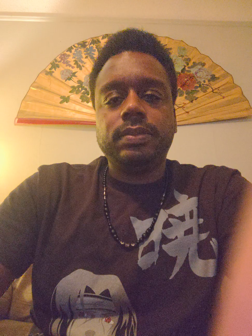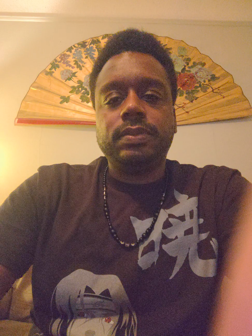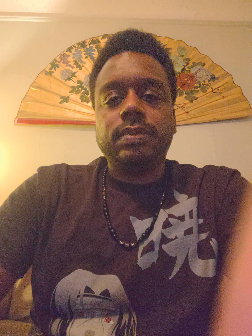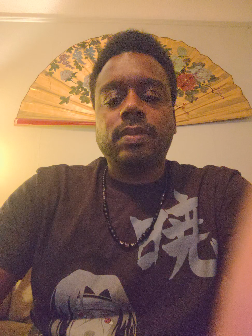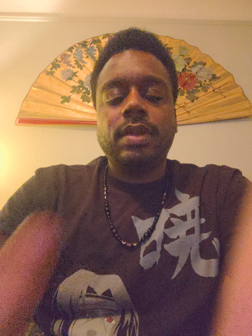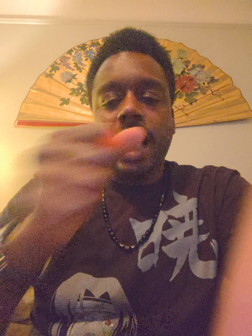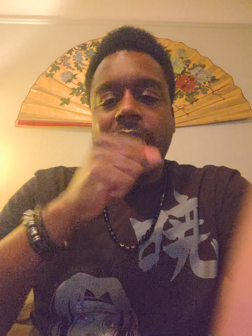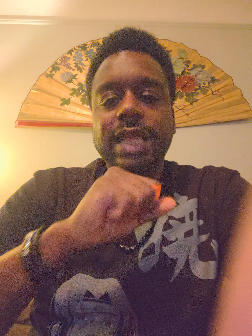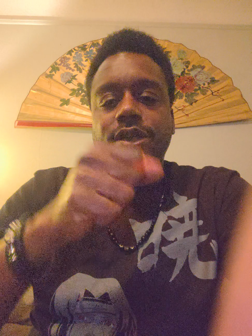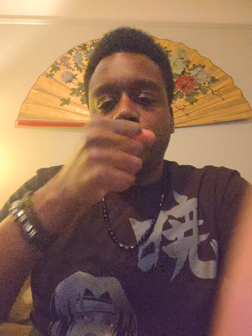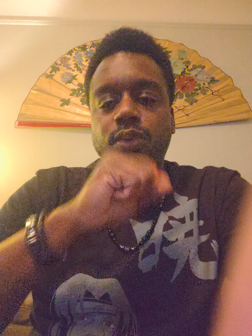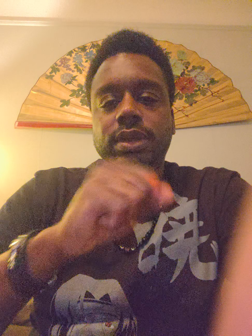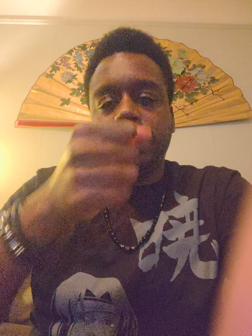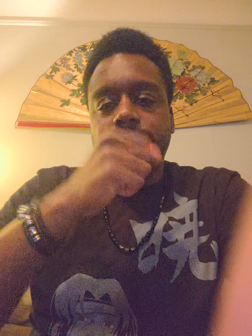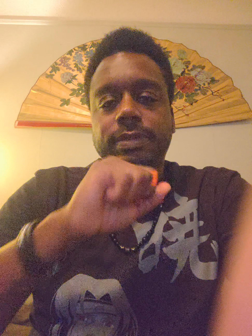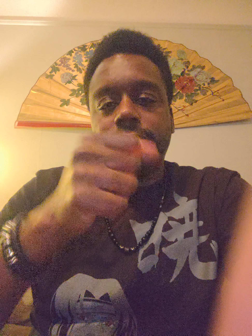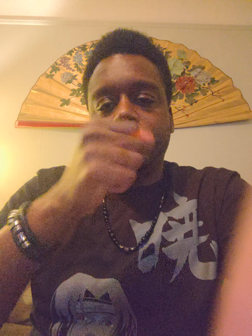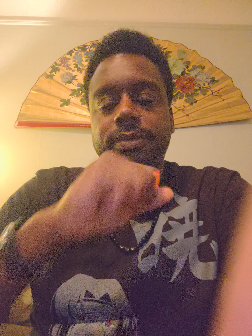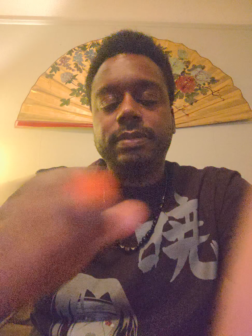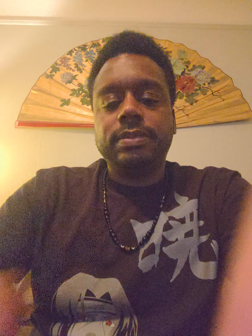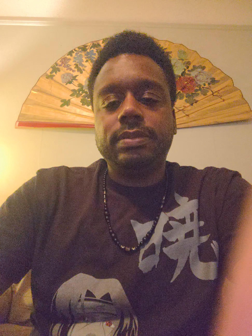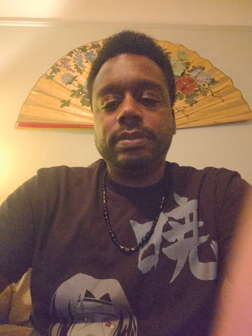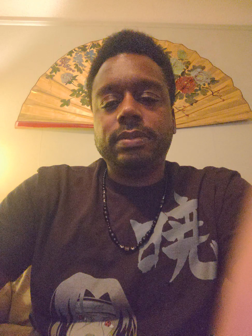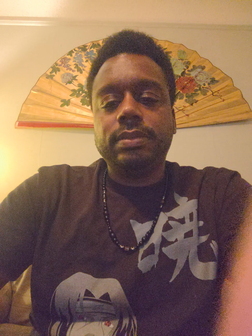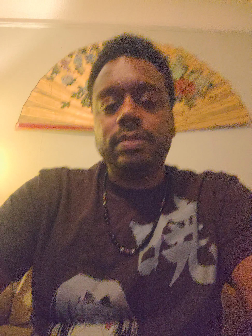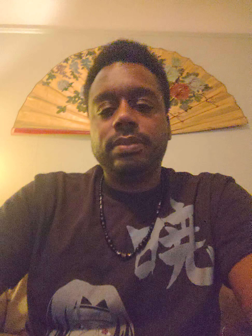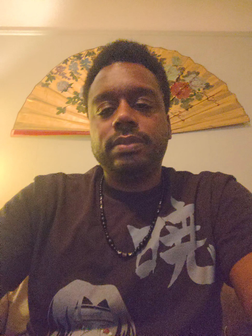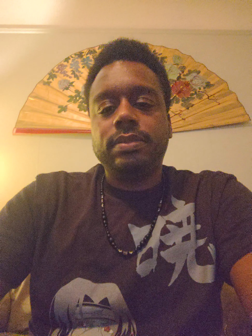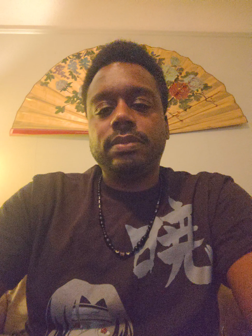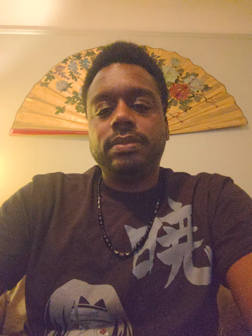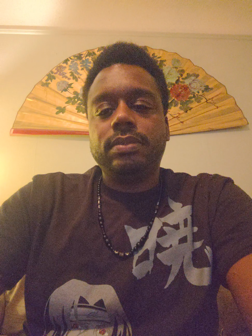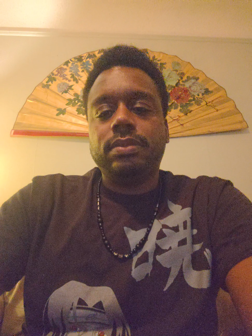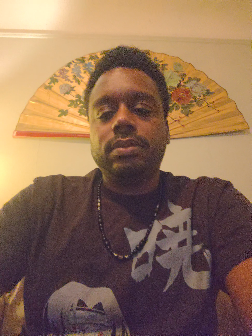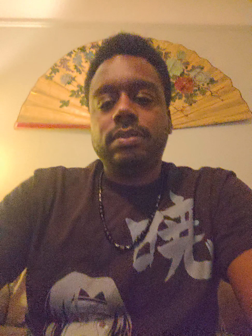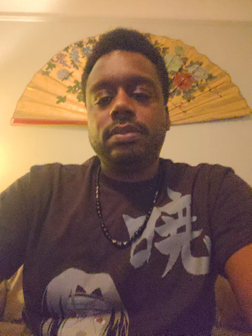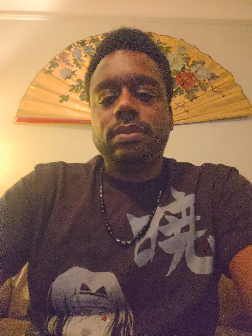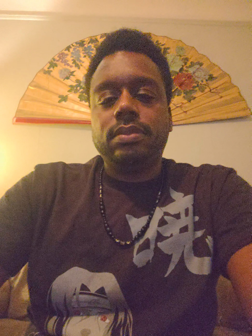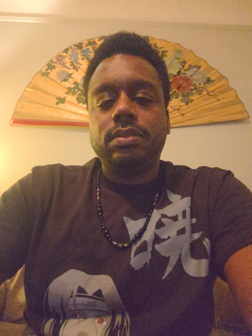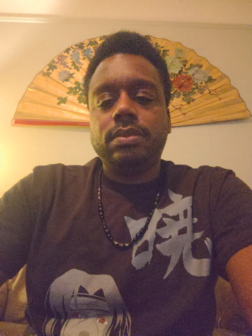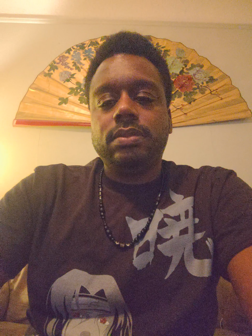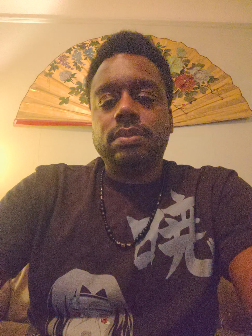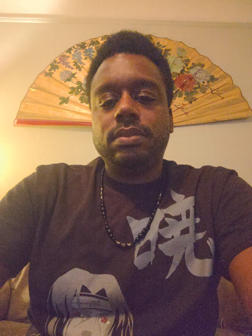ice cream